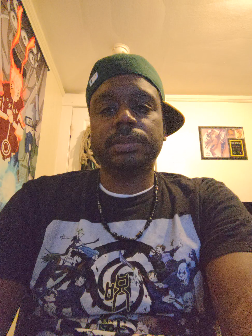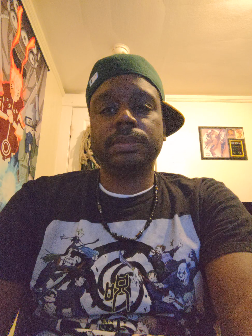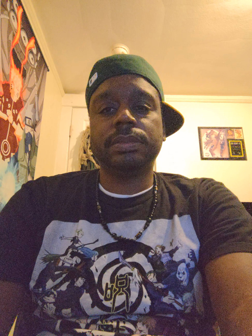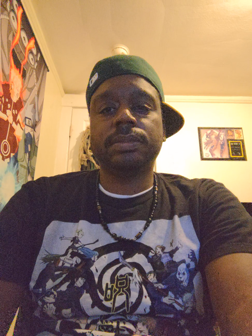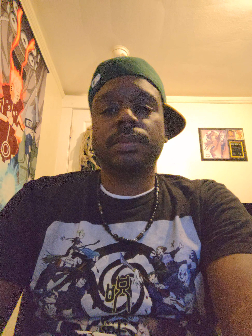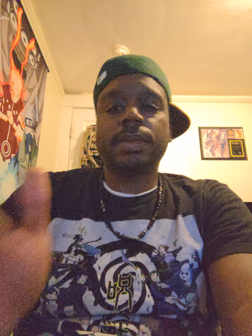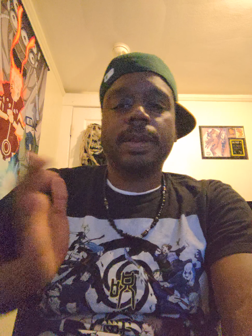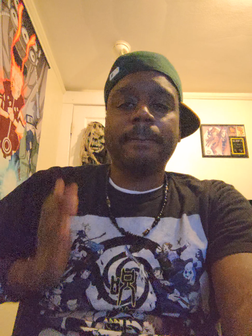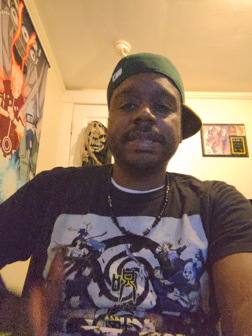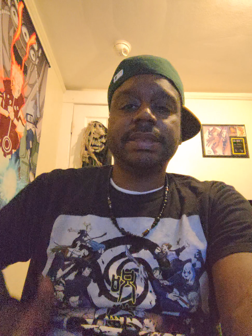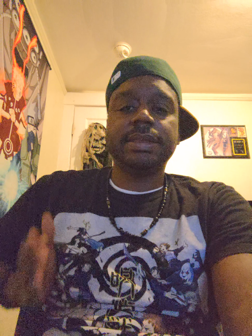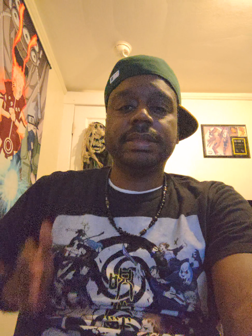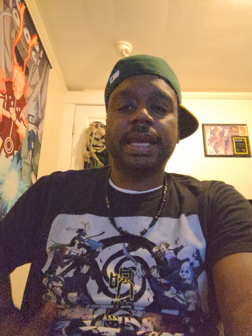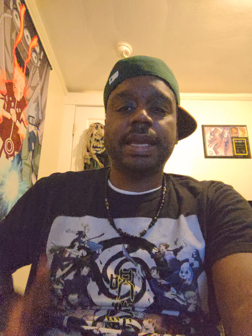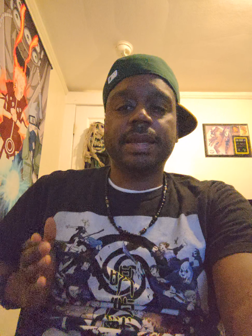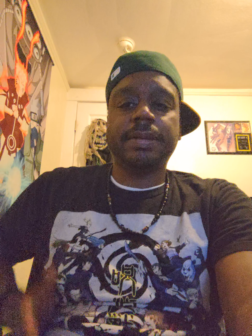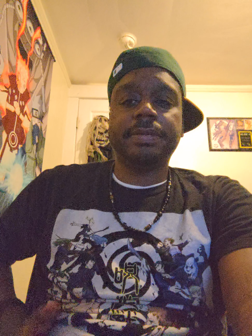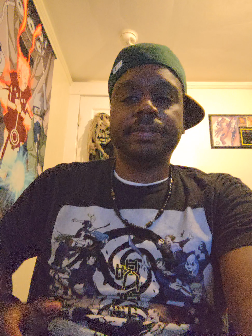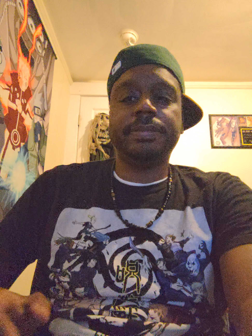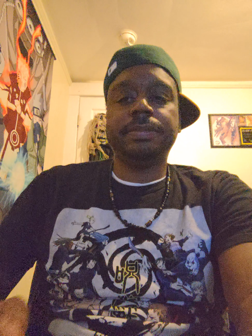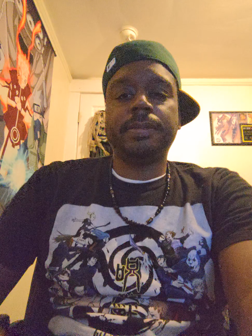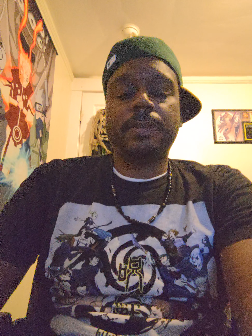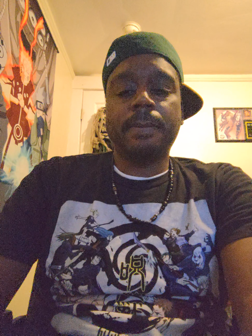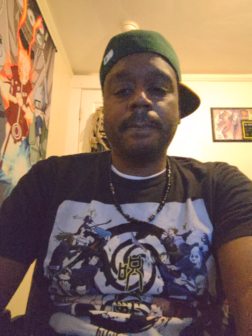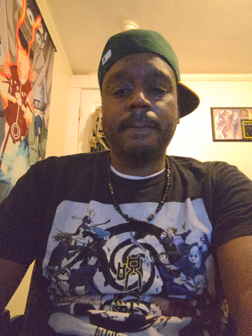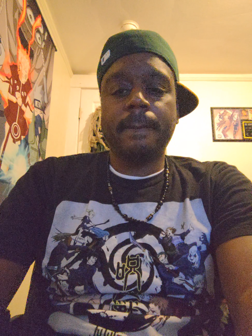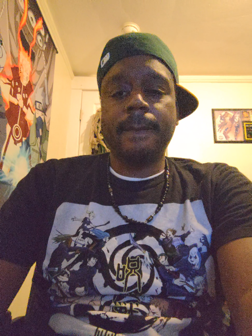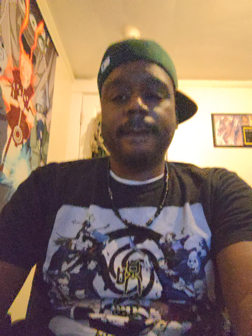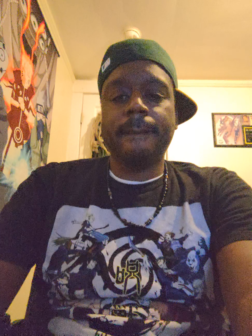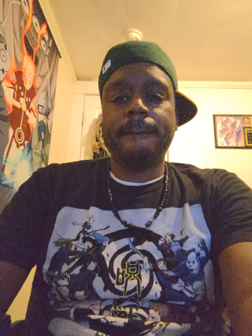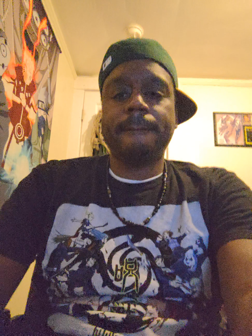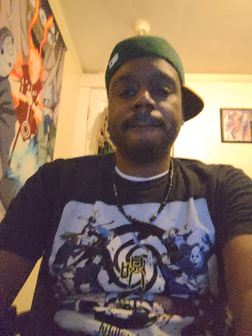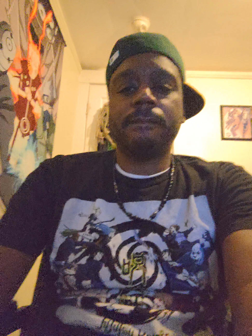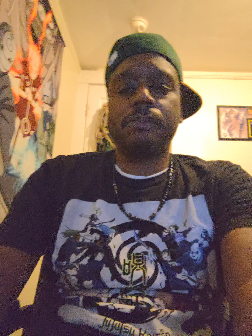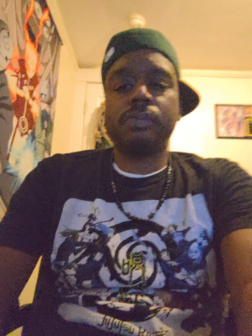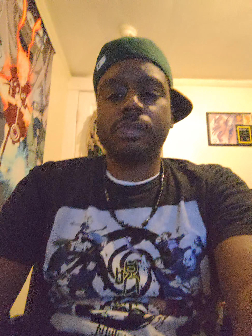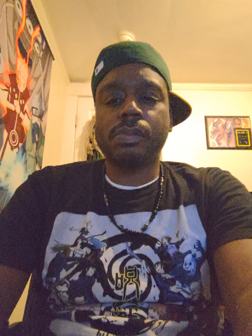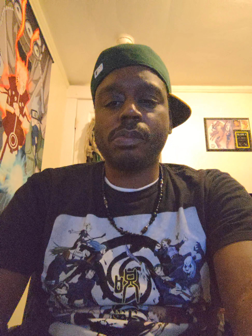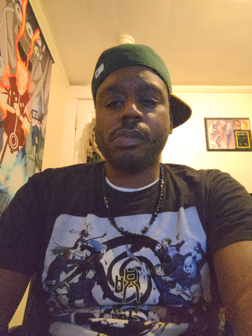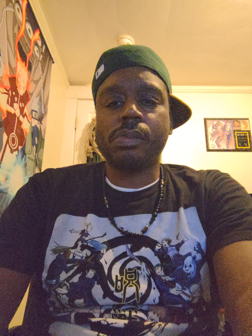beside